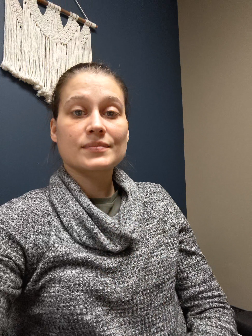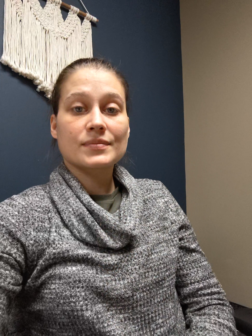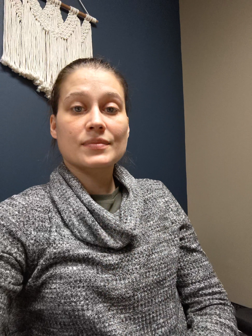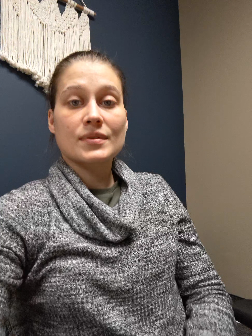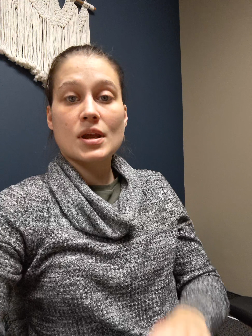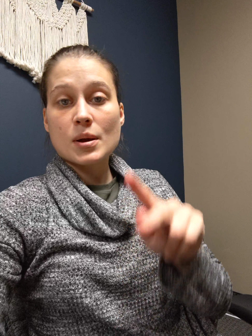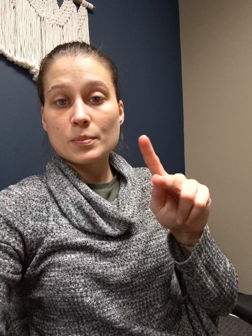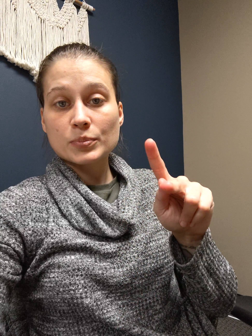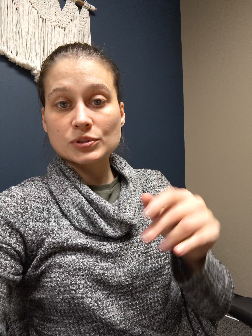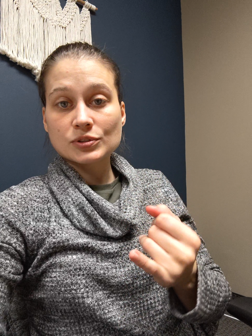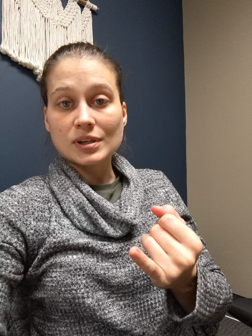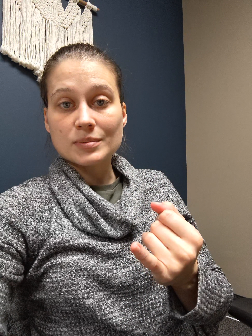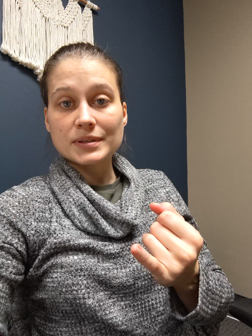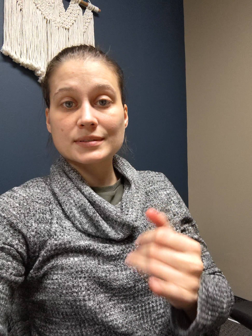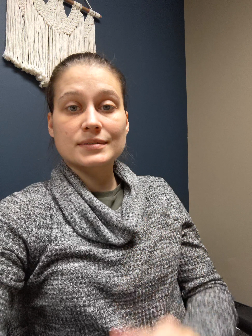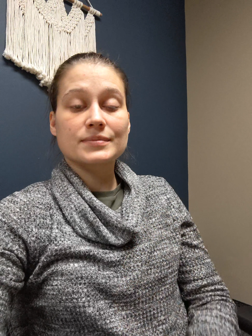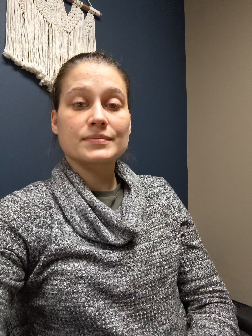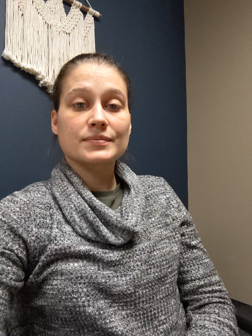pajamas